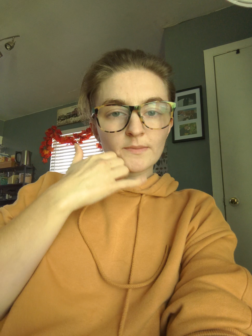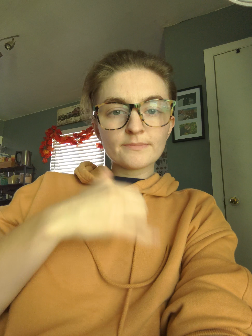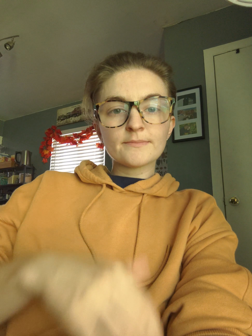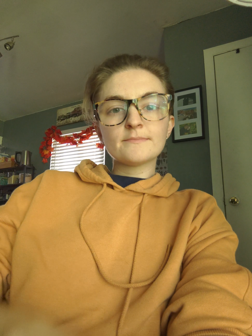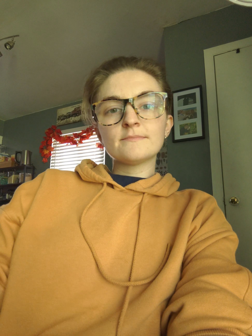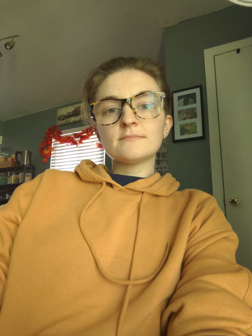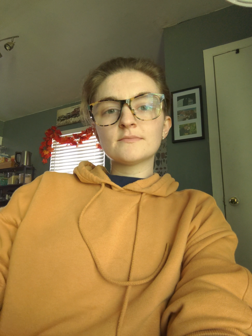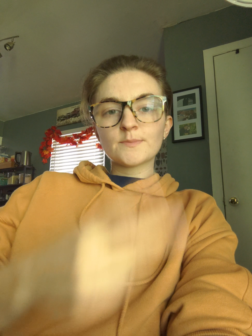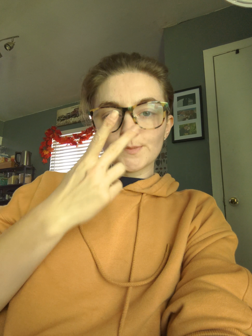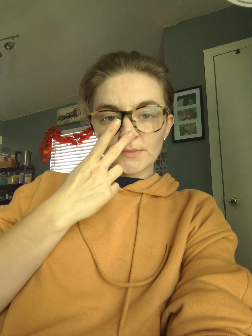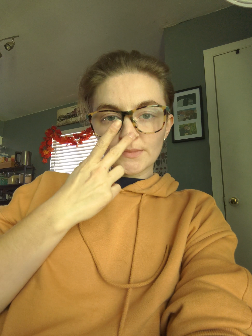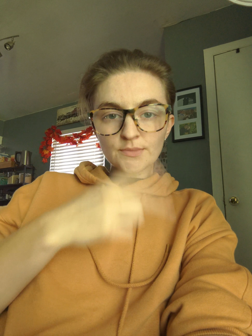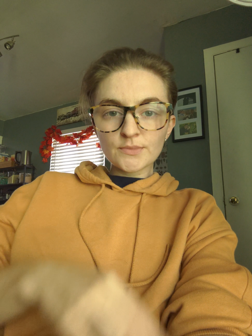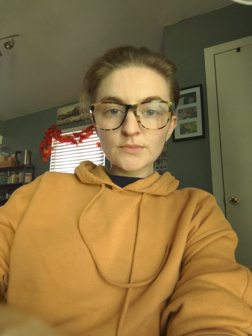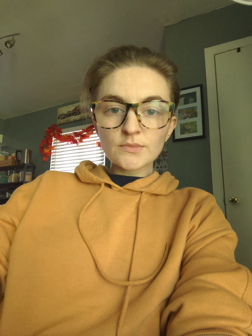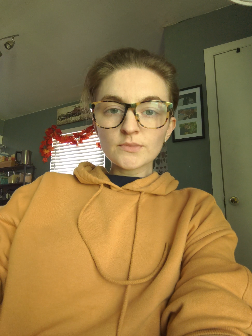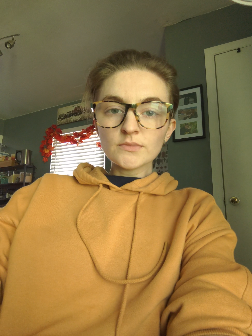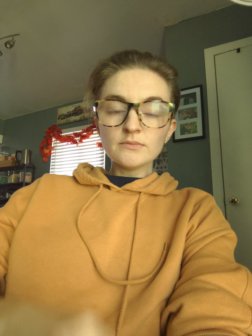penis